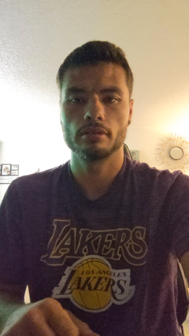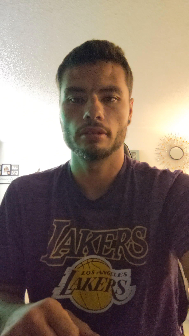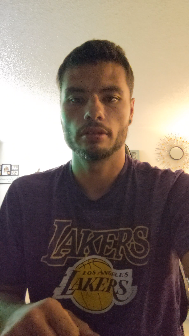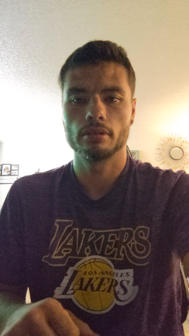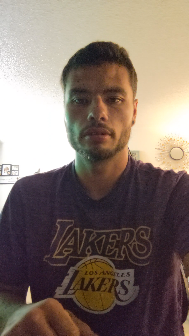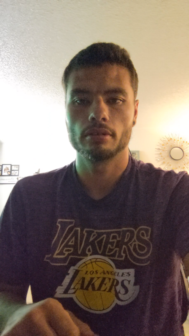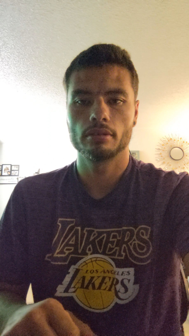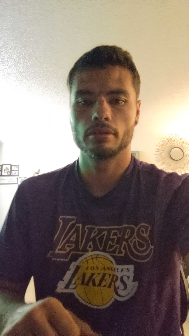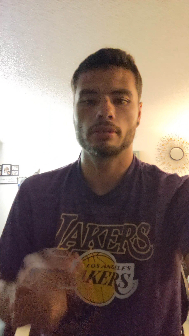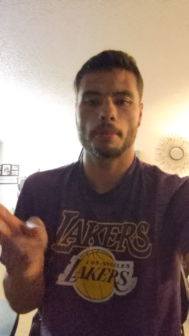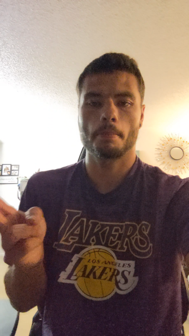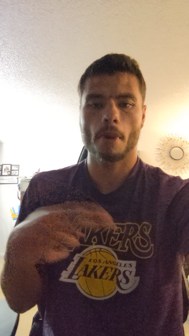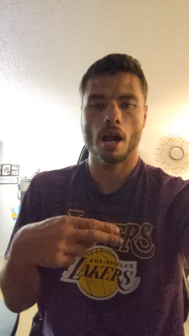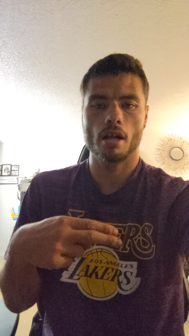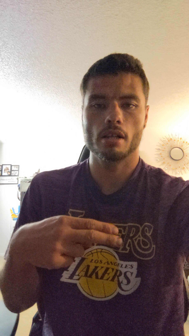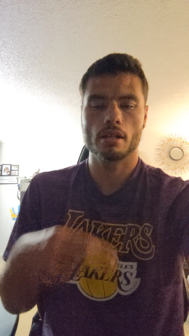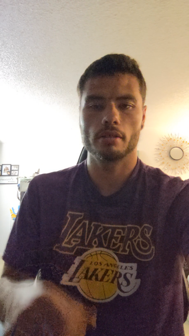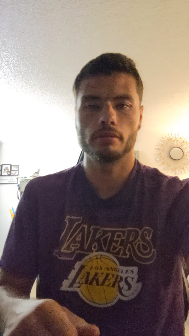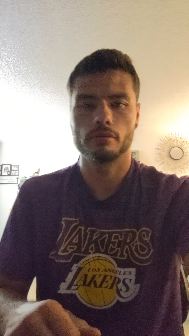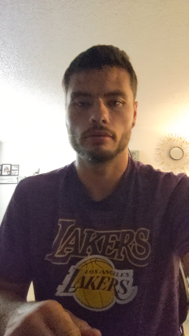belt